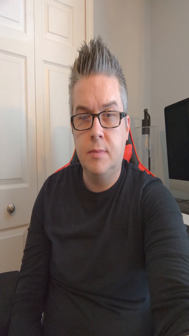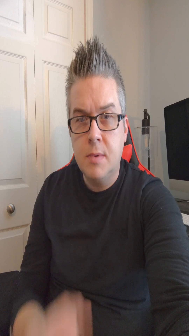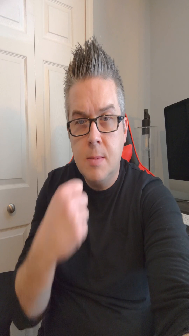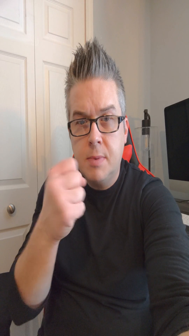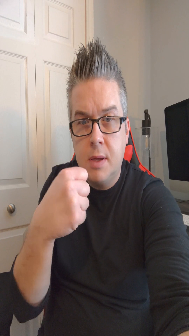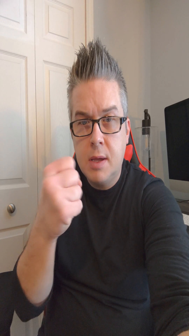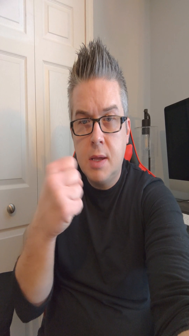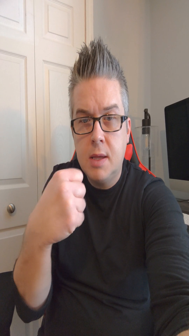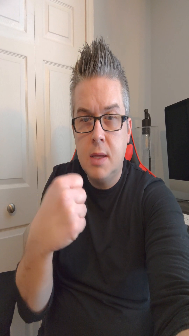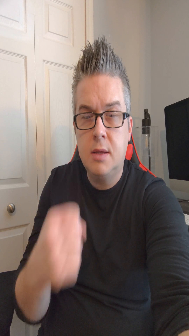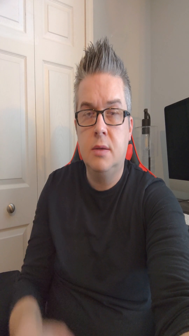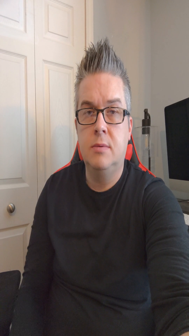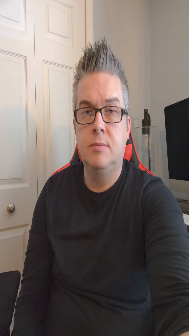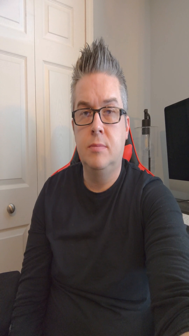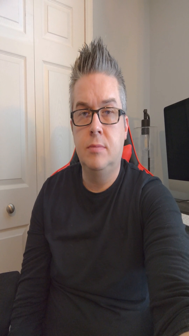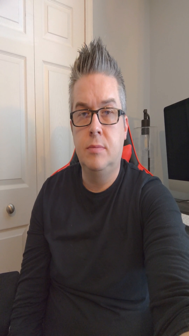make